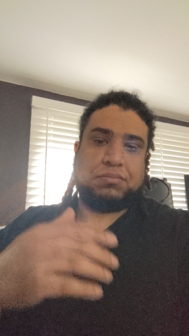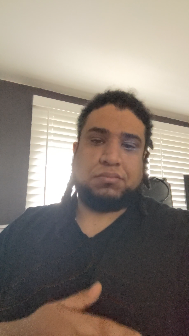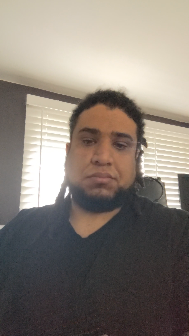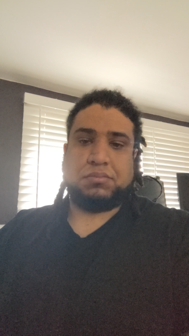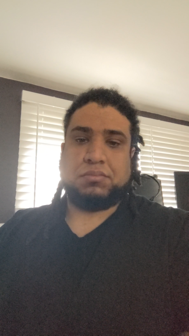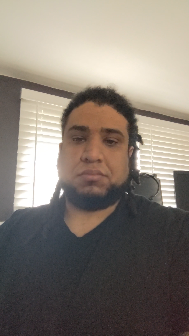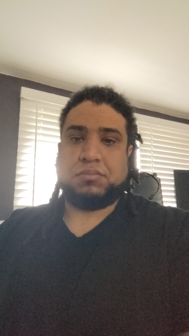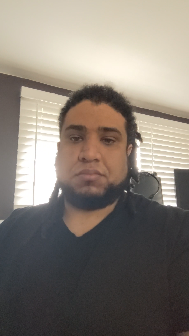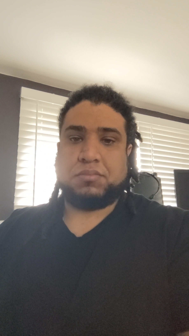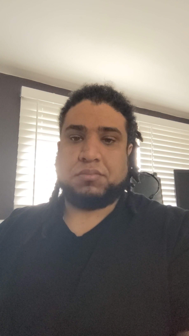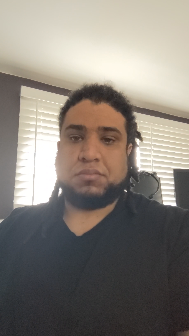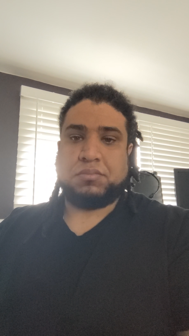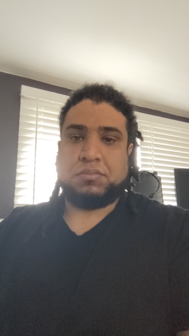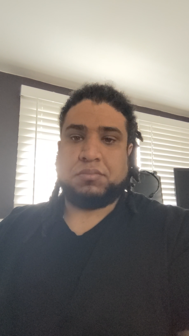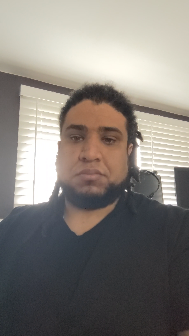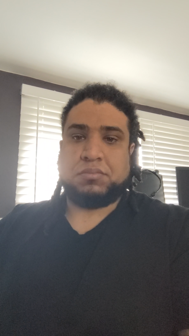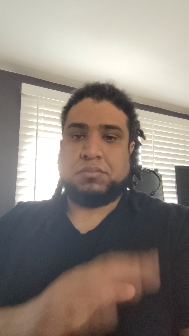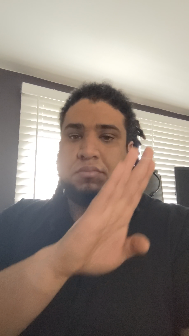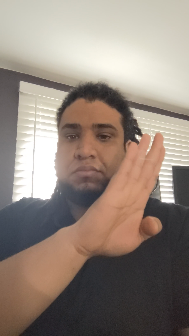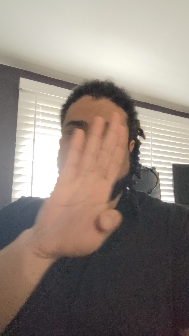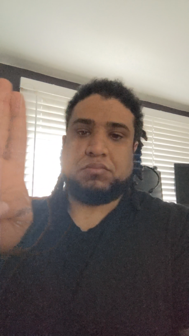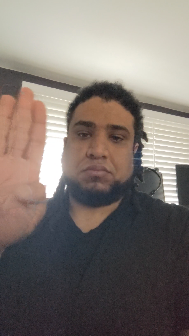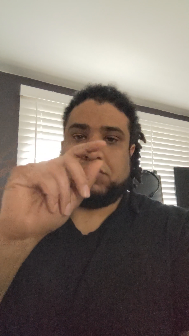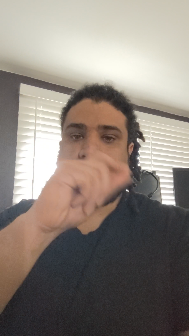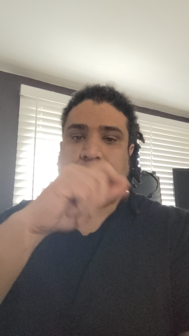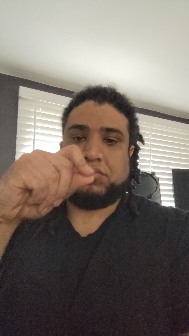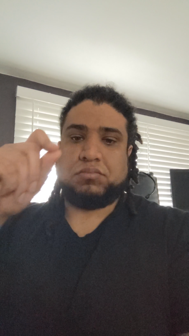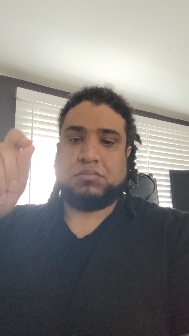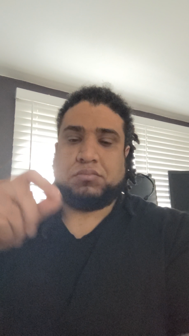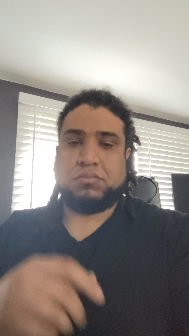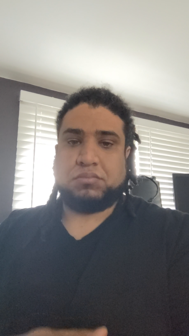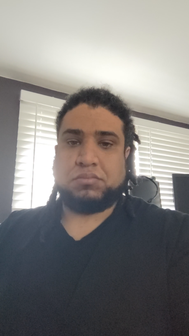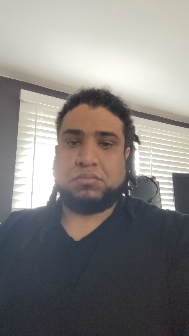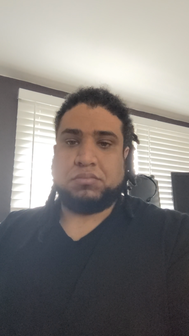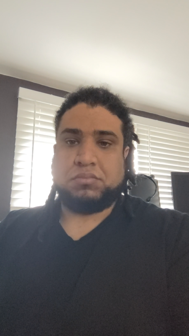chalk